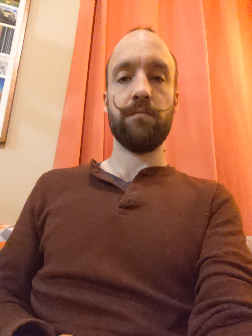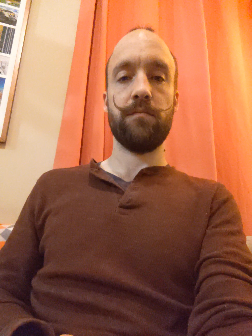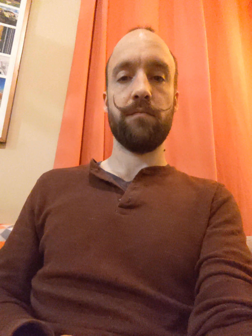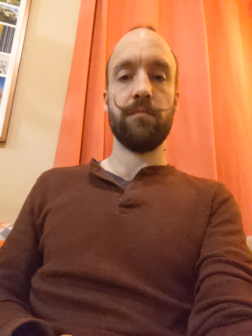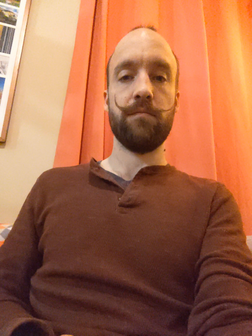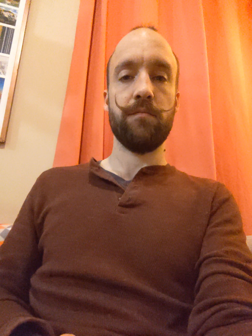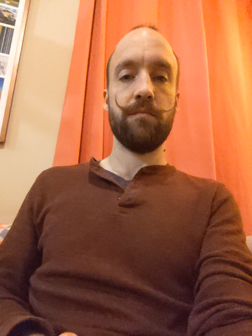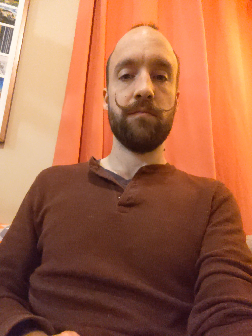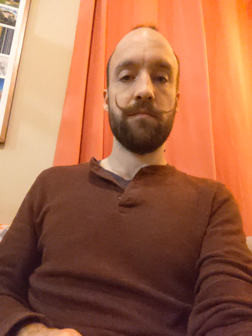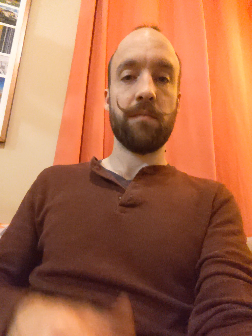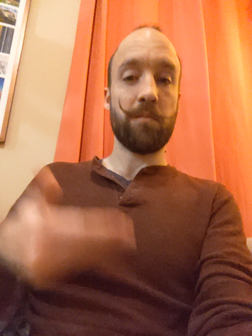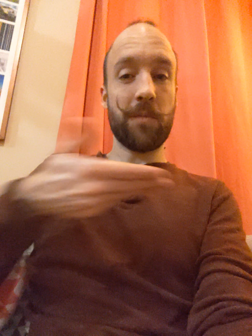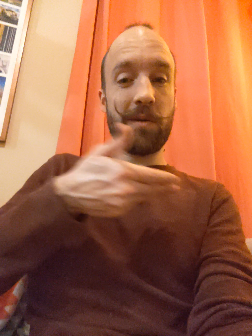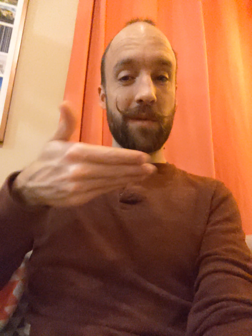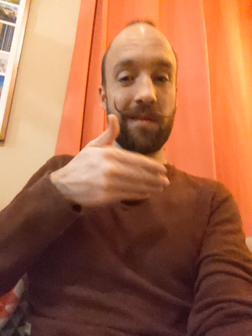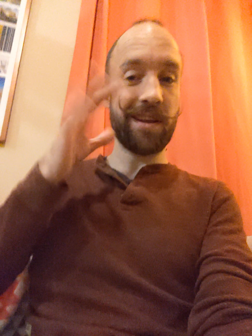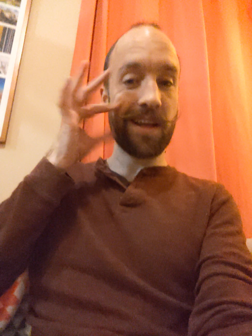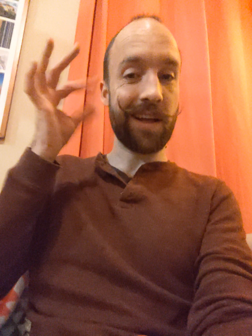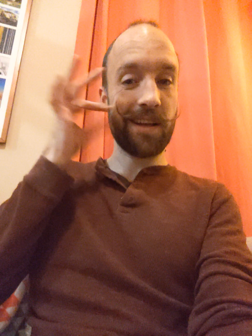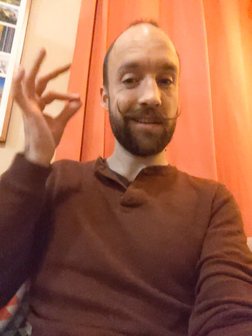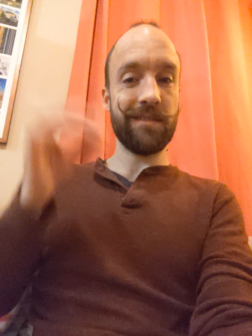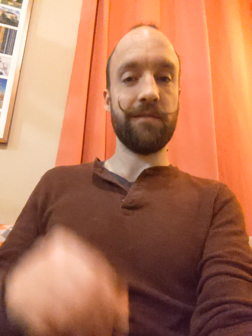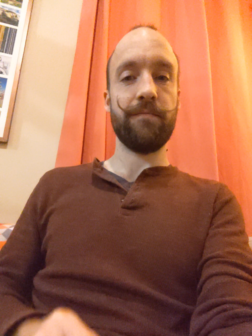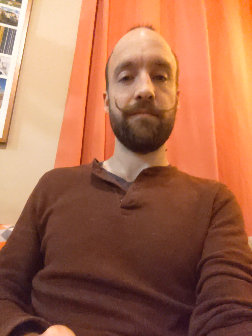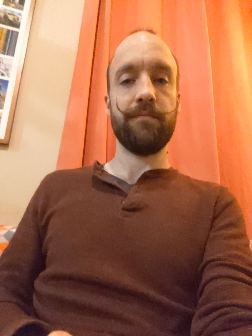kitty